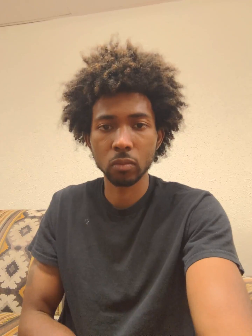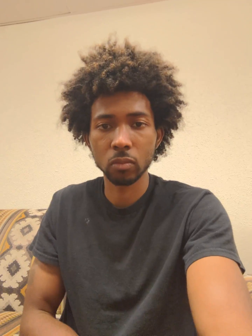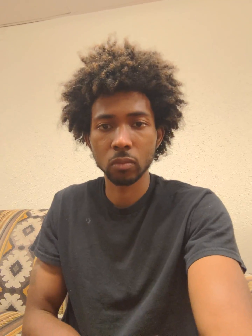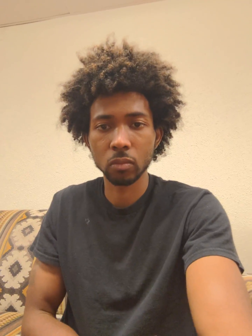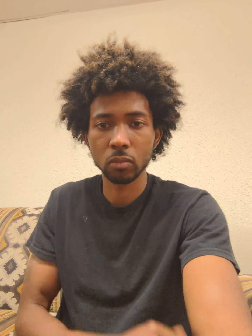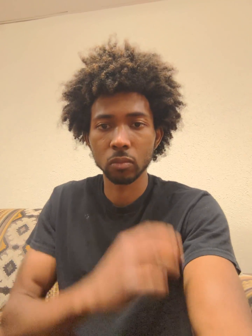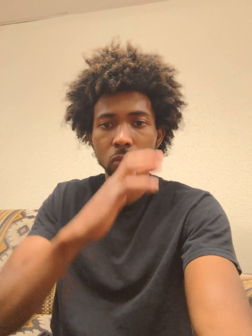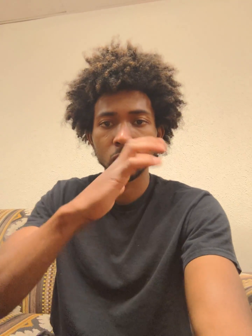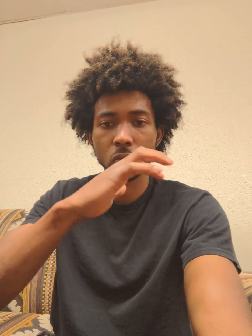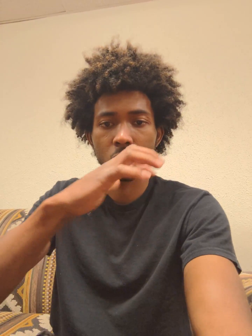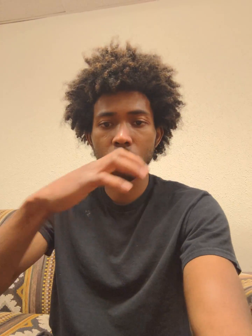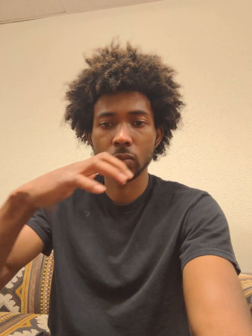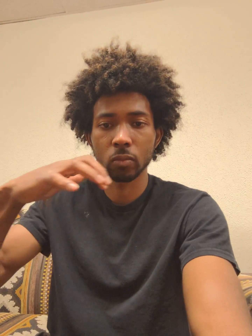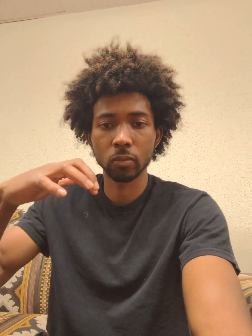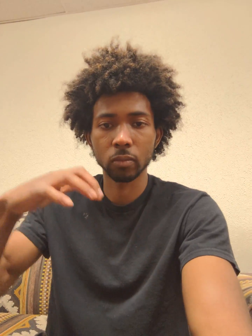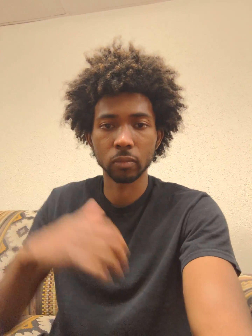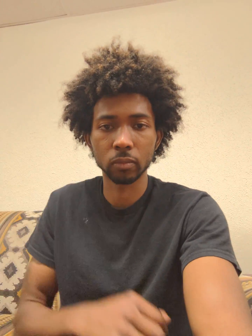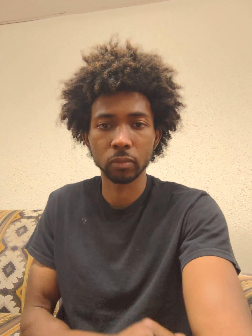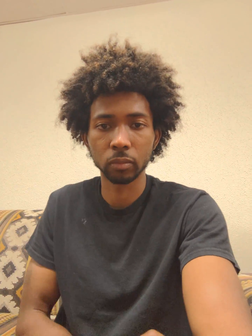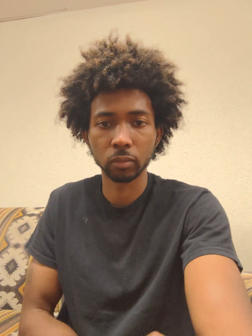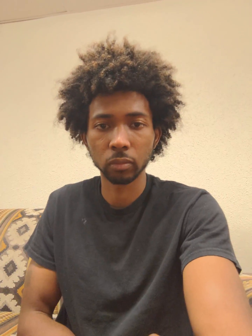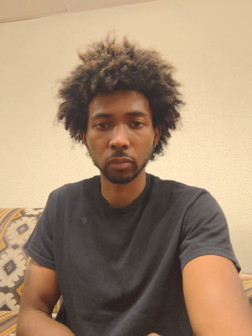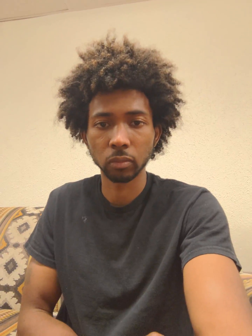grapes